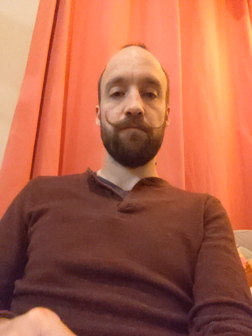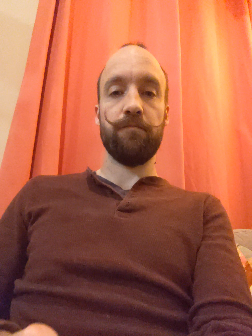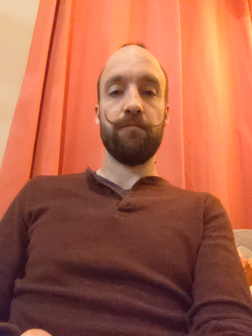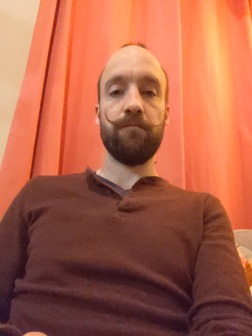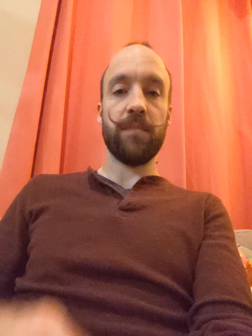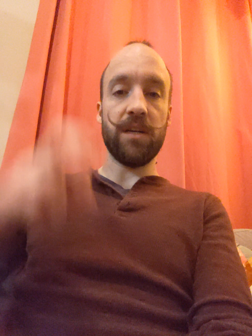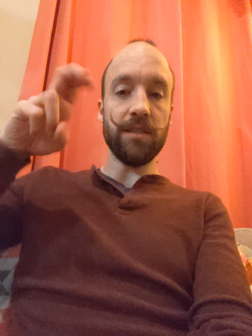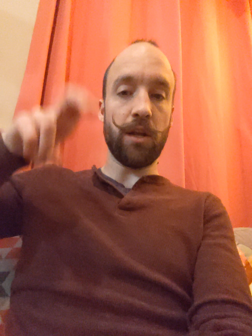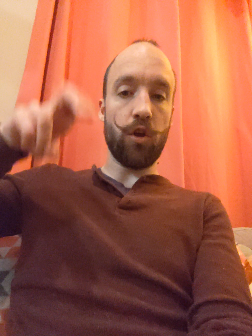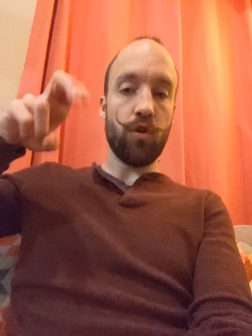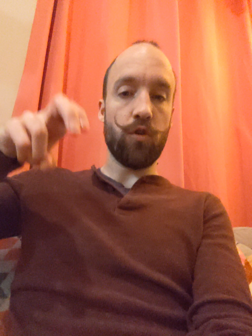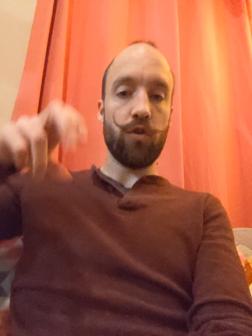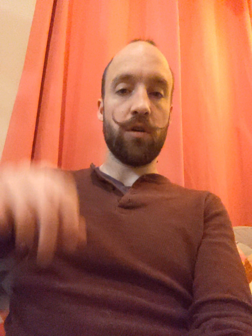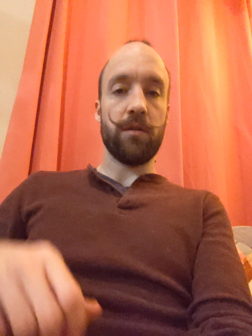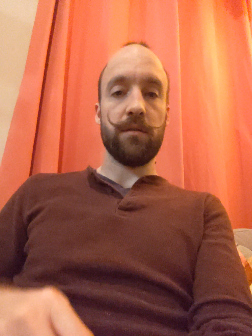chair